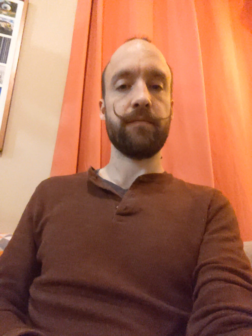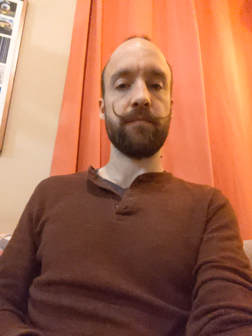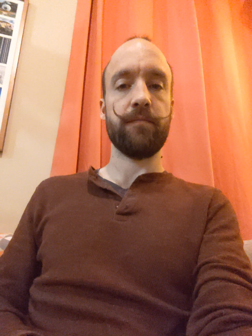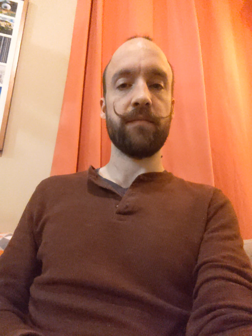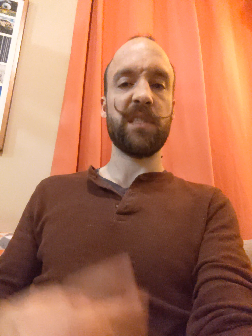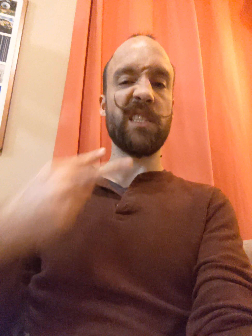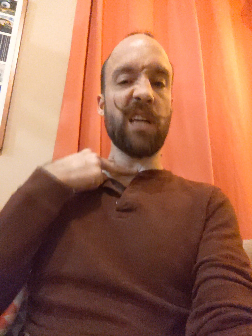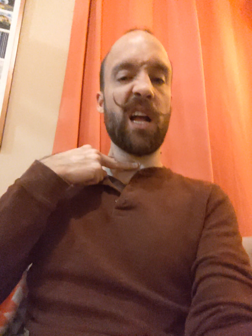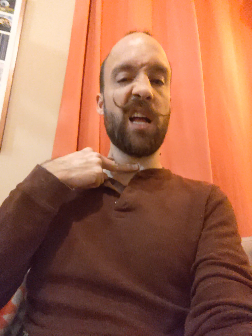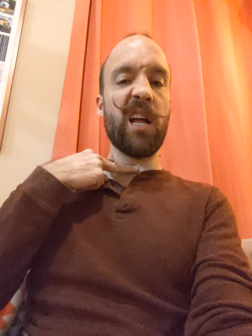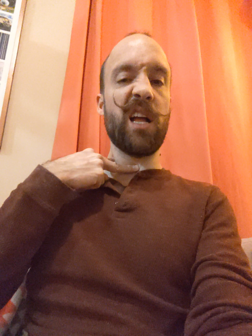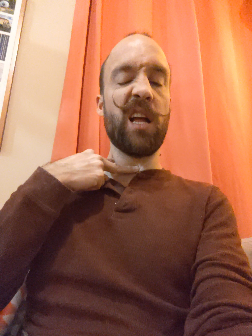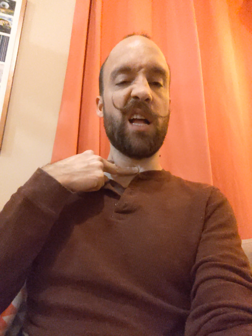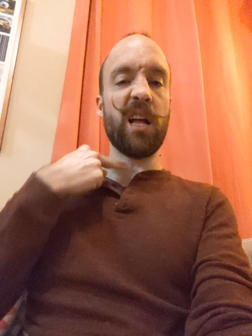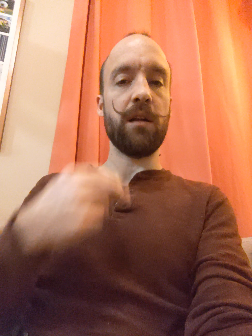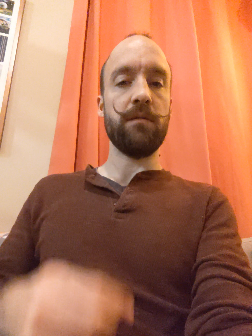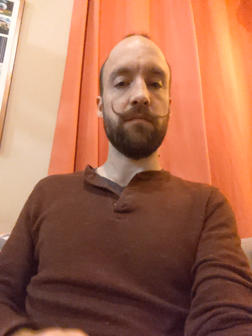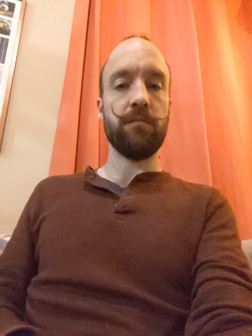stuck